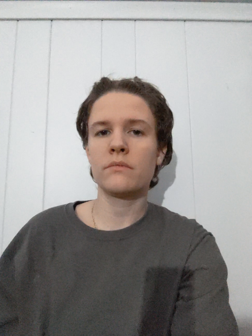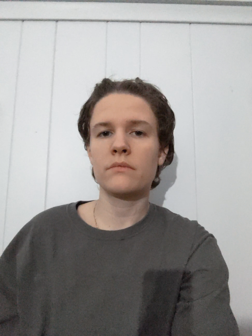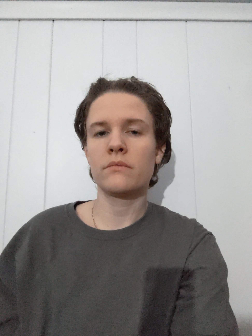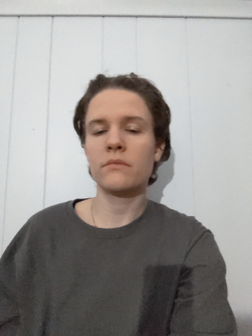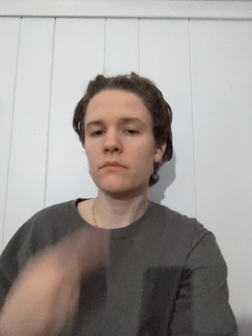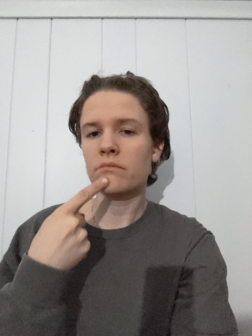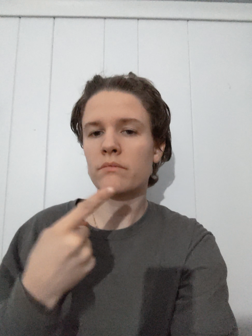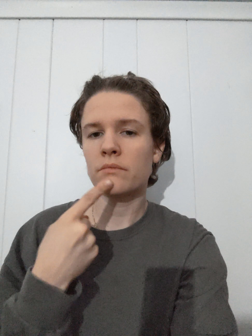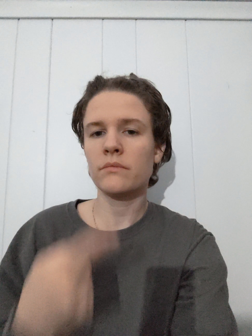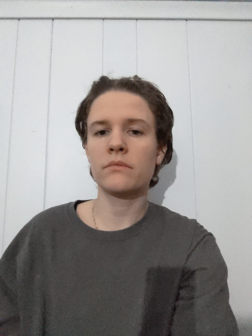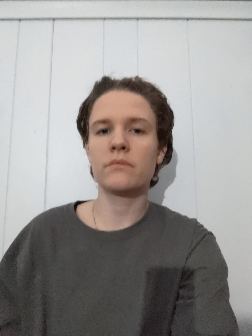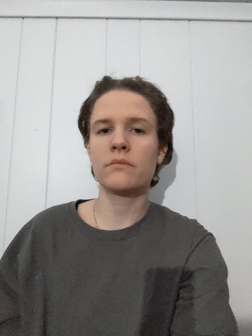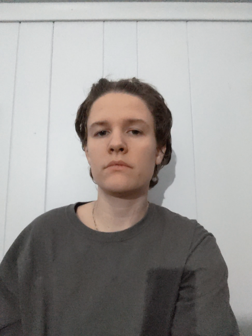say